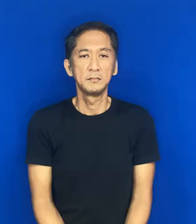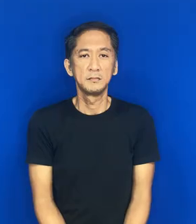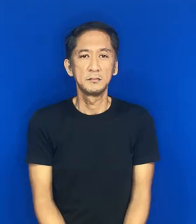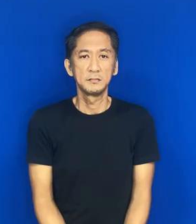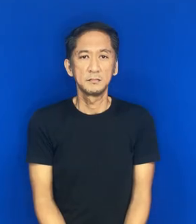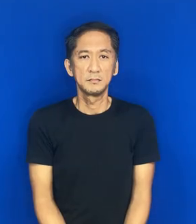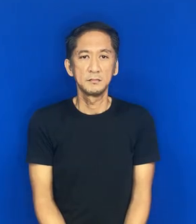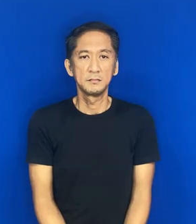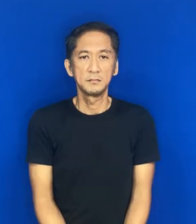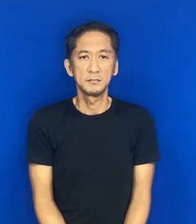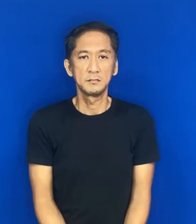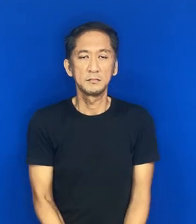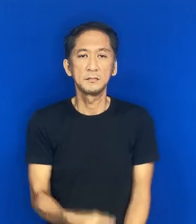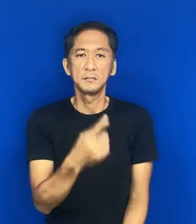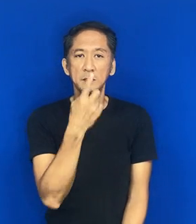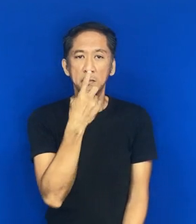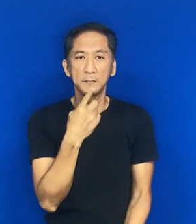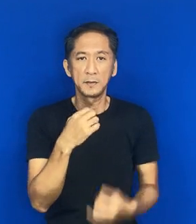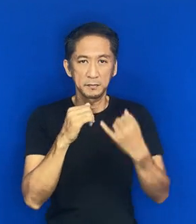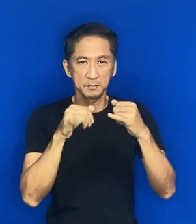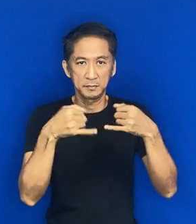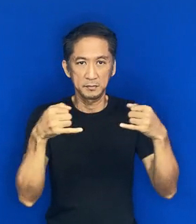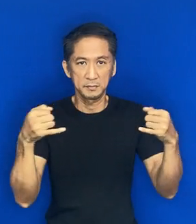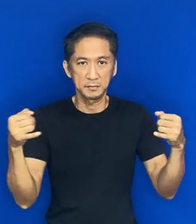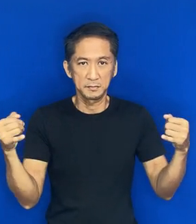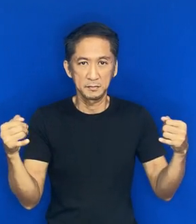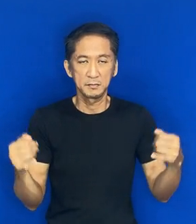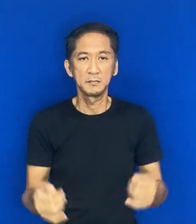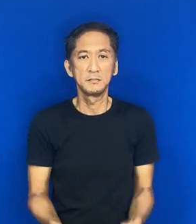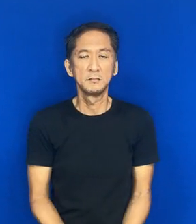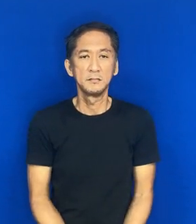spaghetti